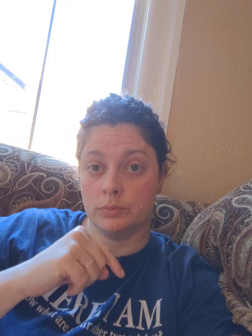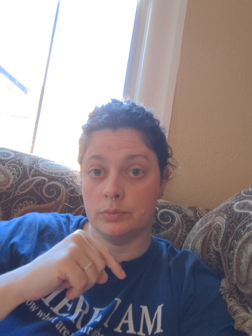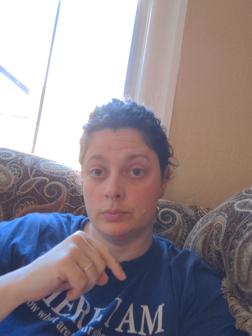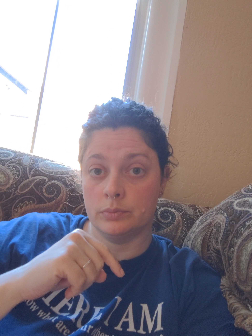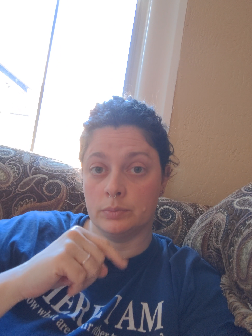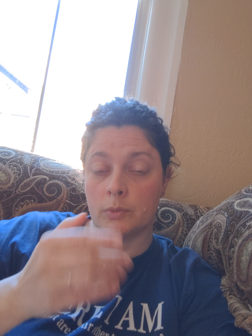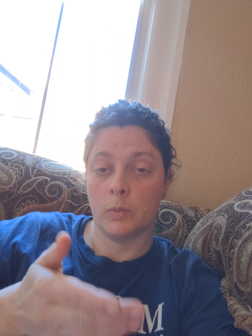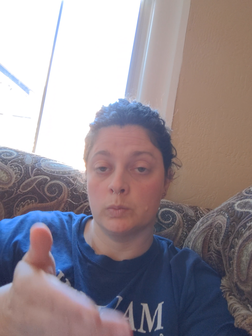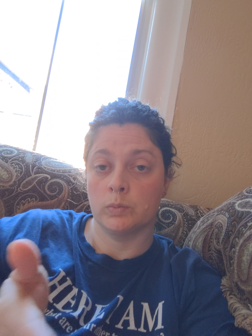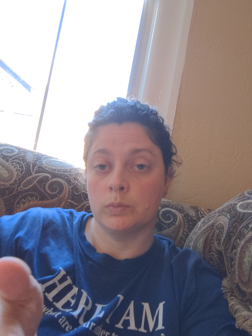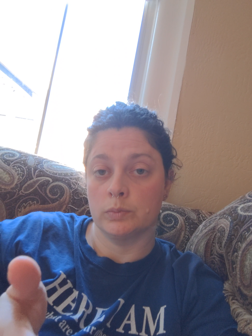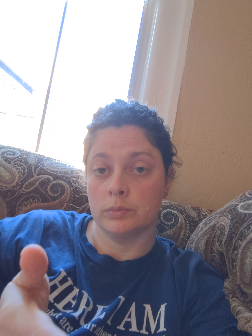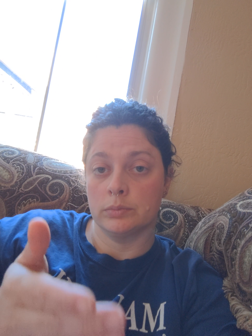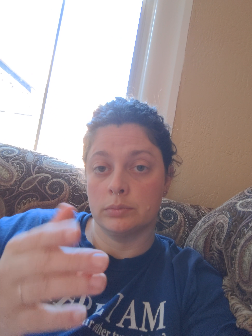boat